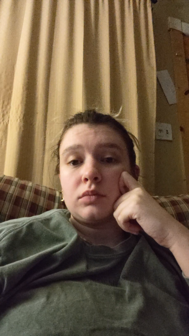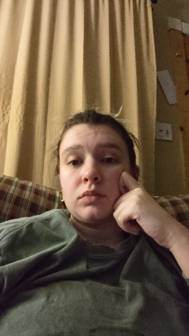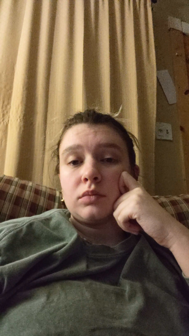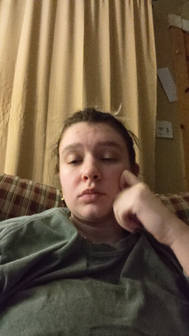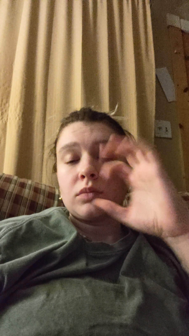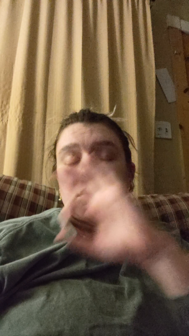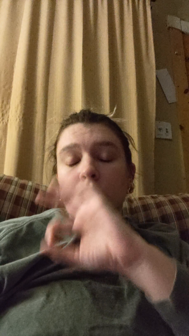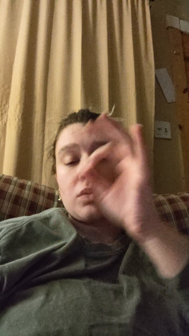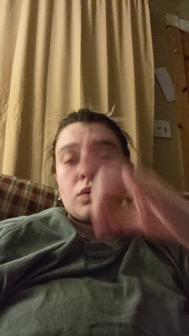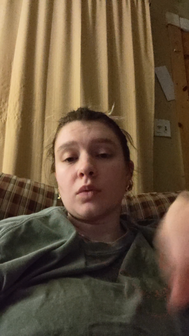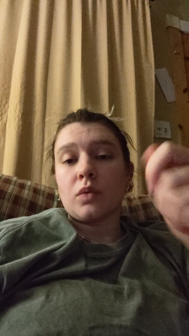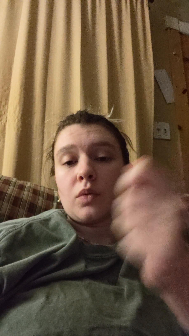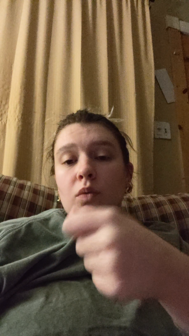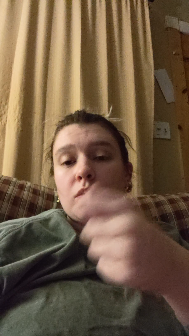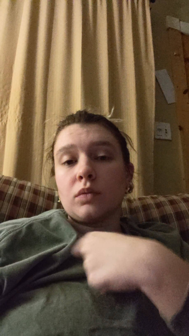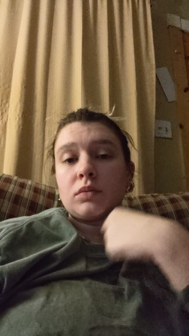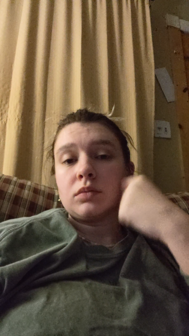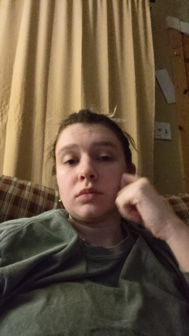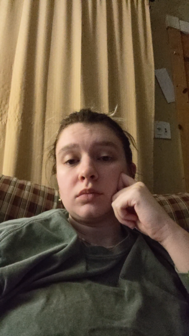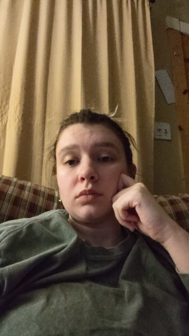hose